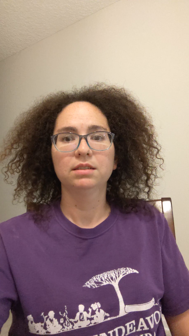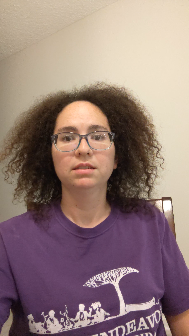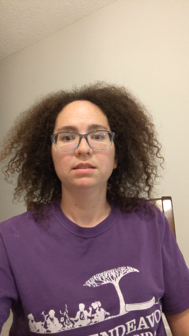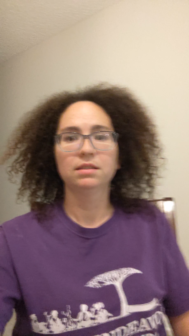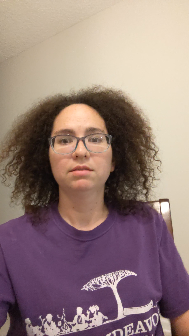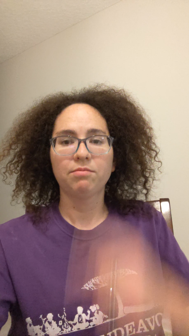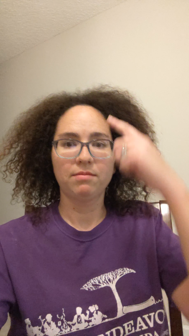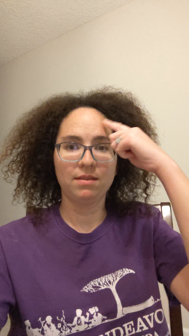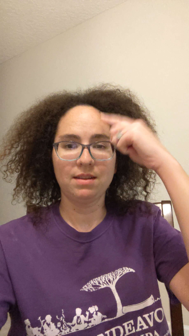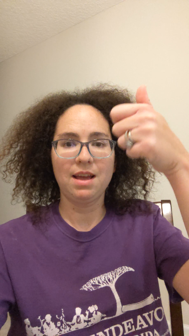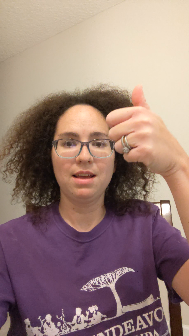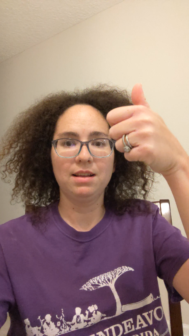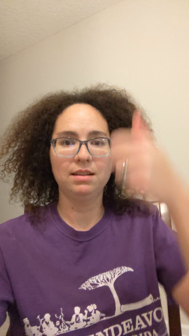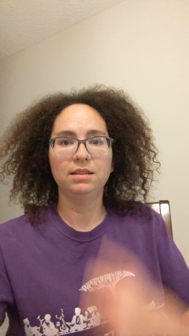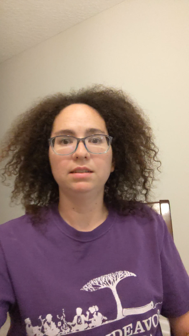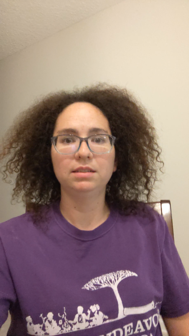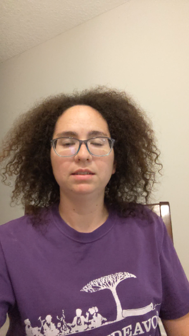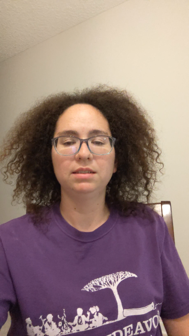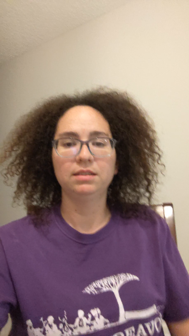dime